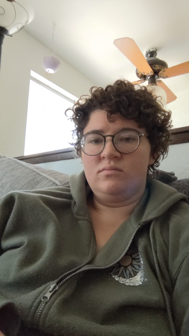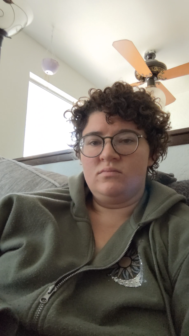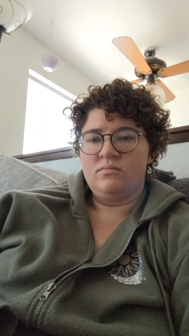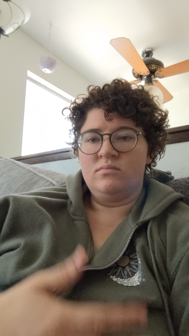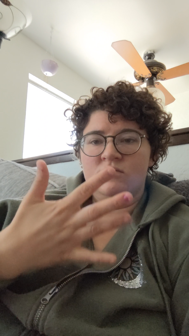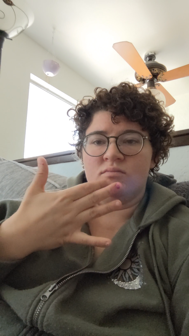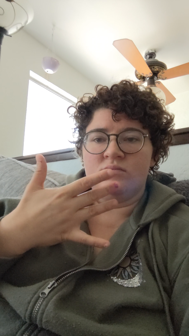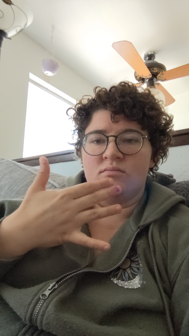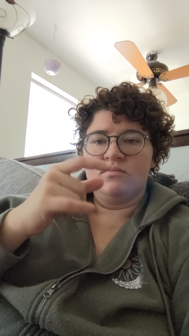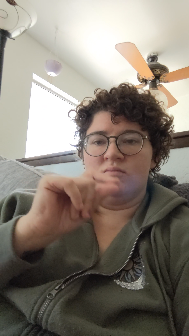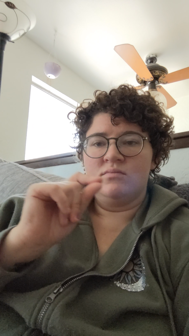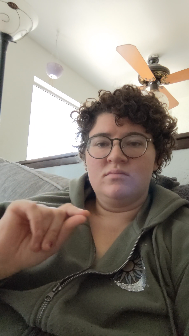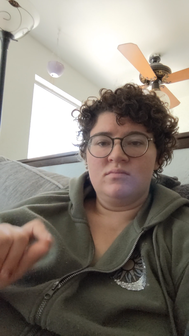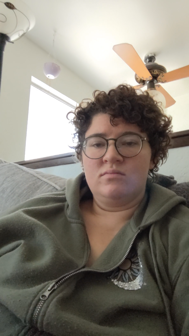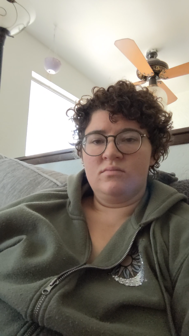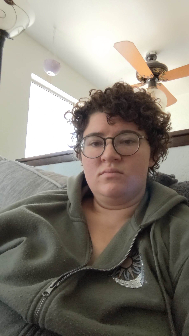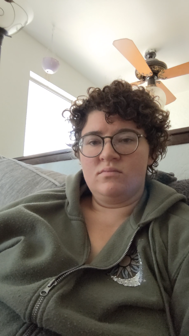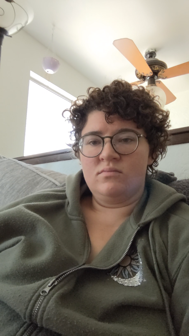crayon